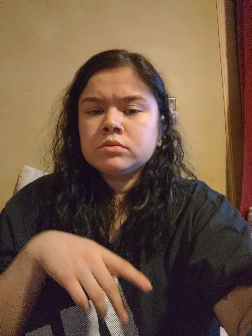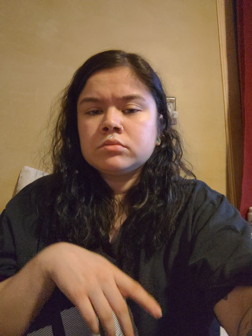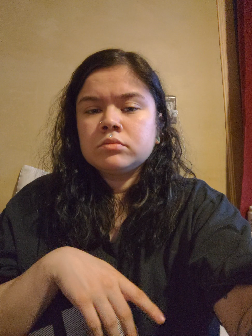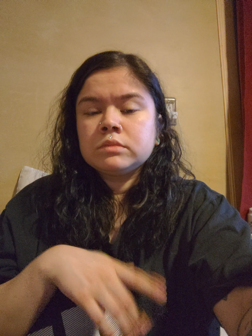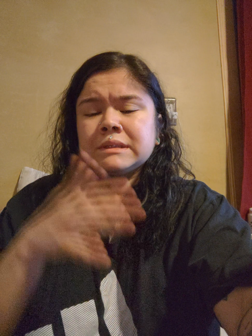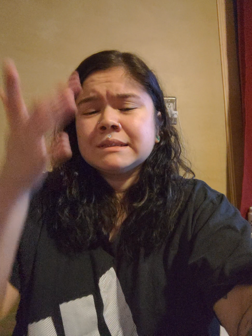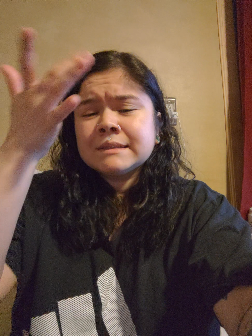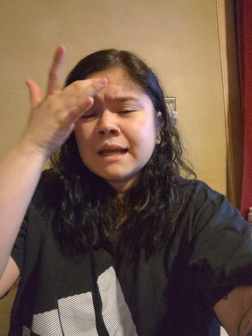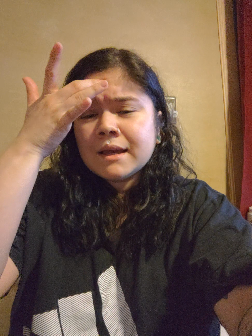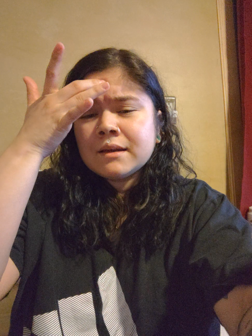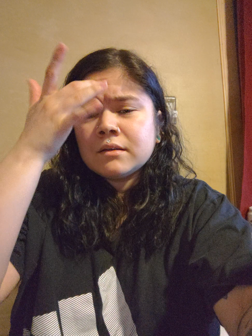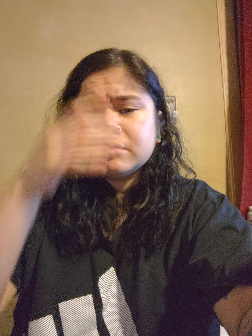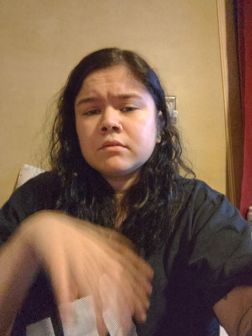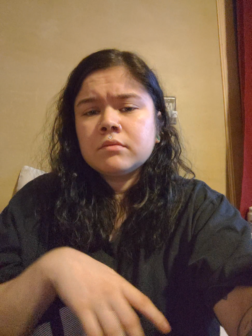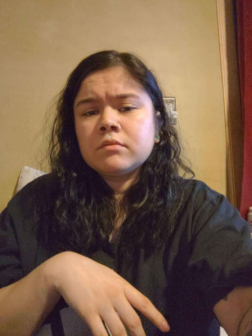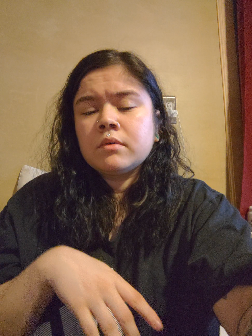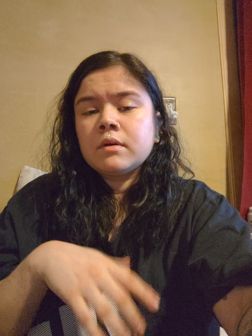sick